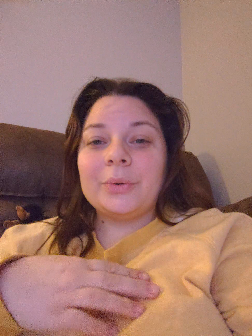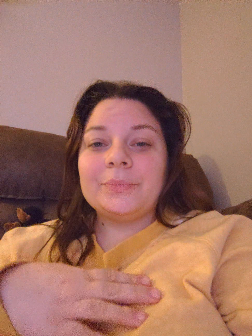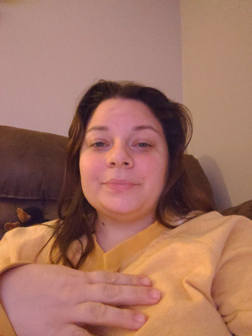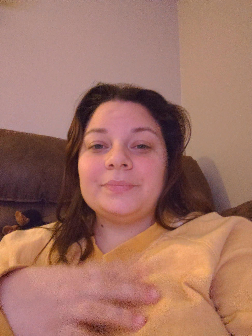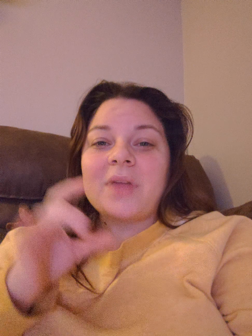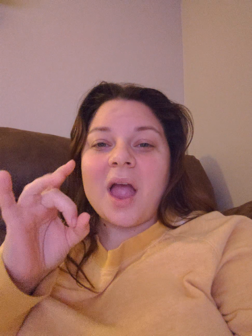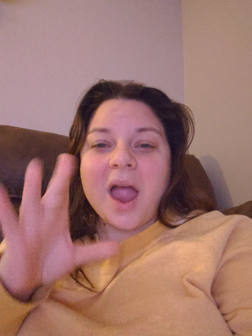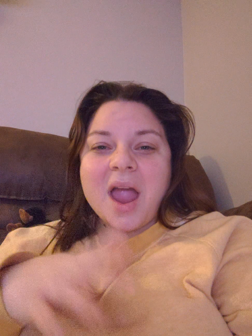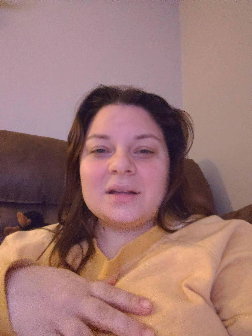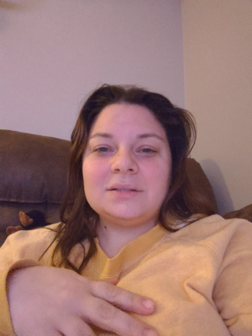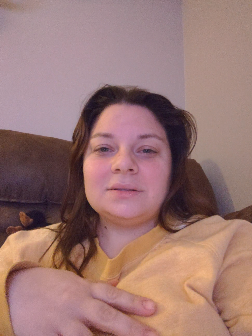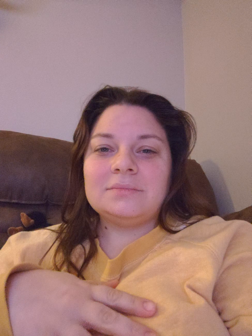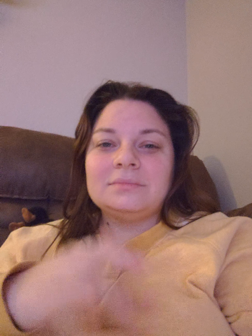hate